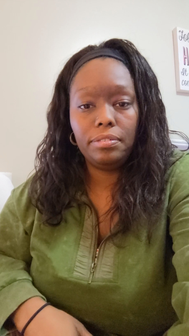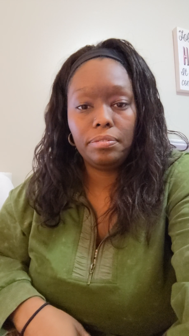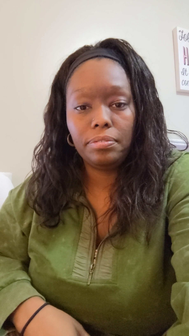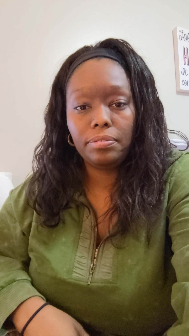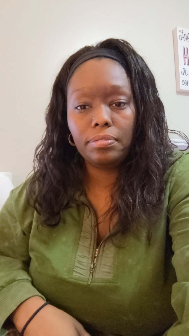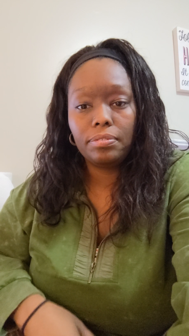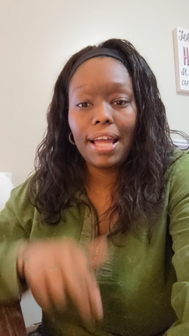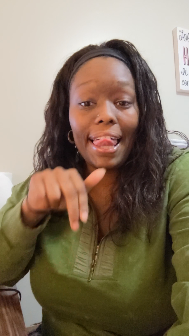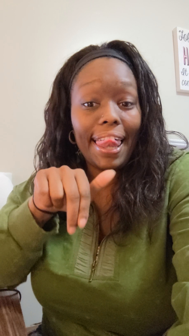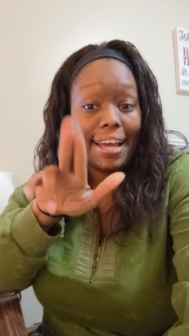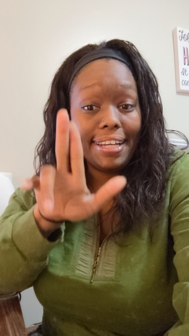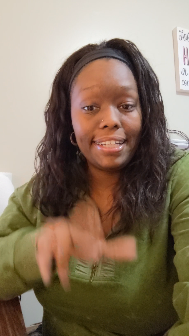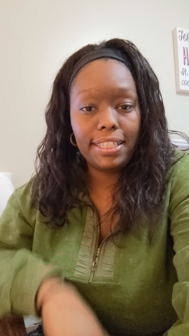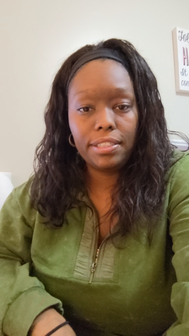lick